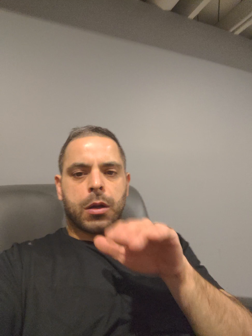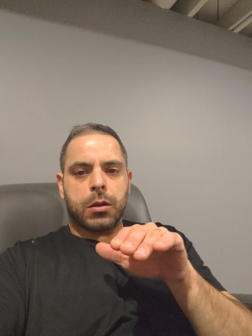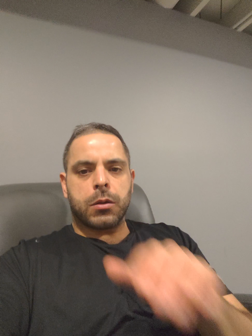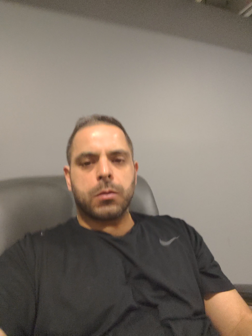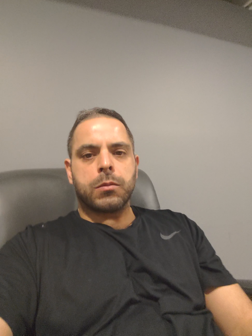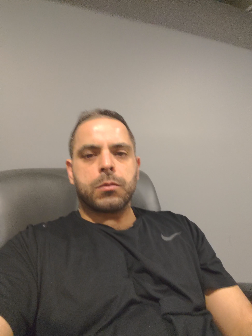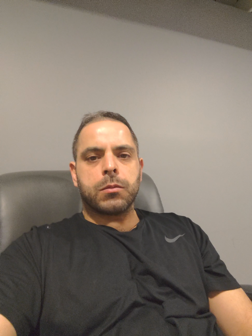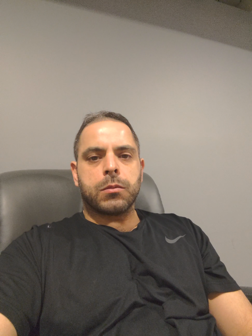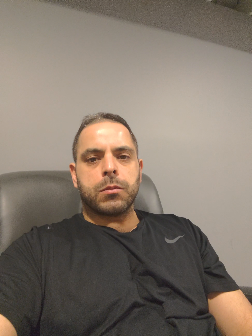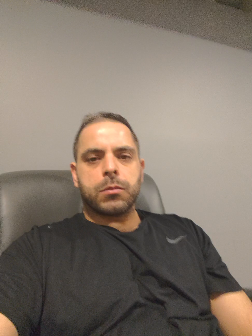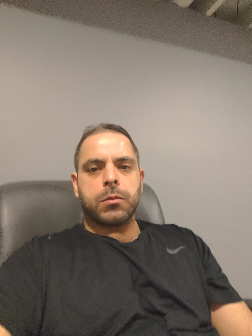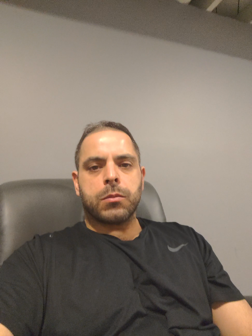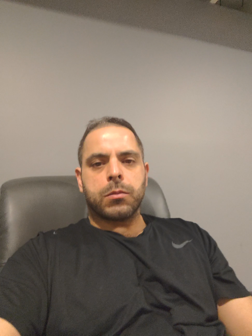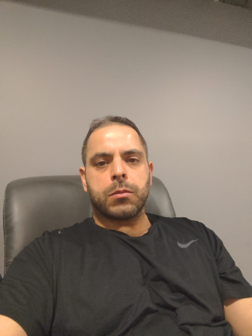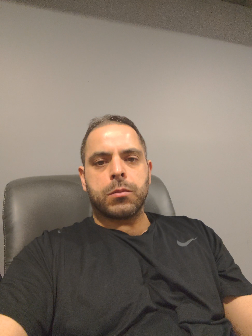on